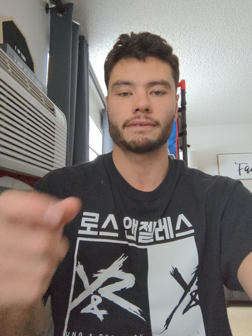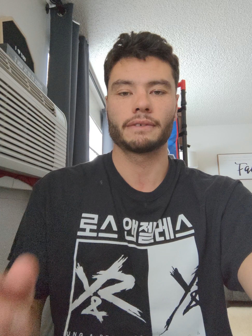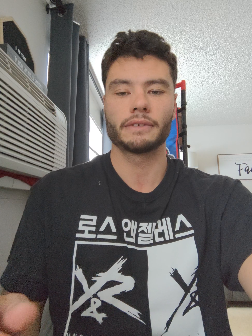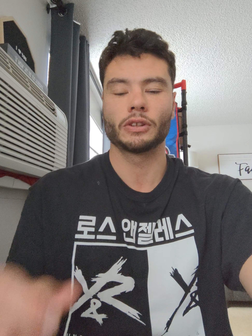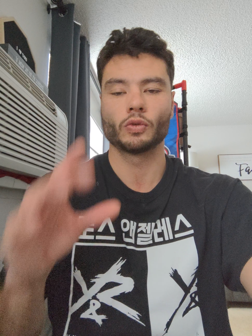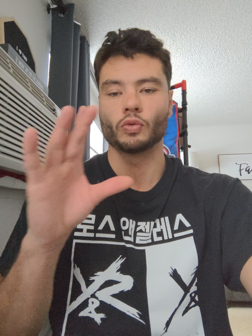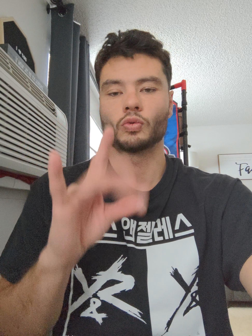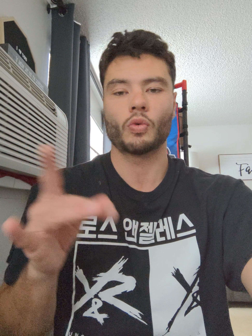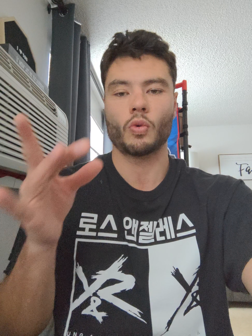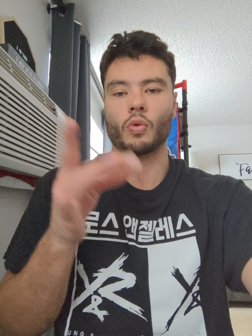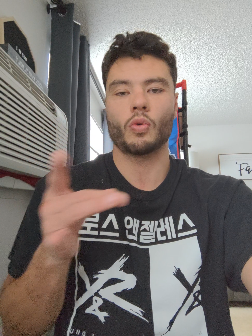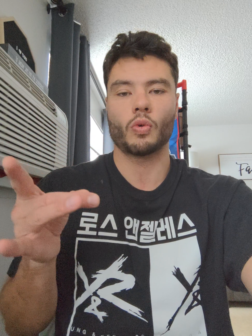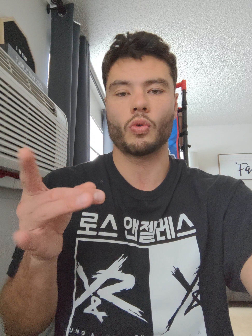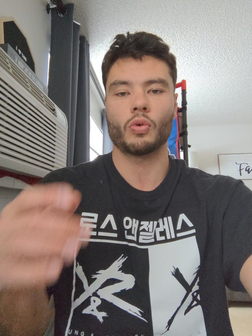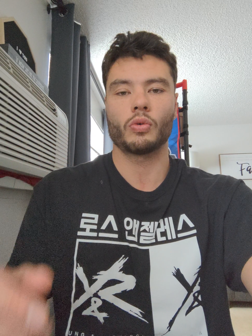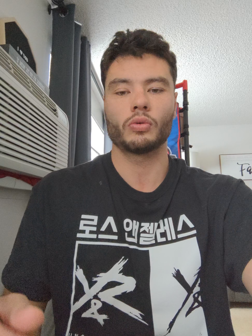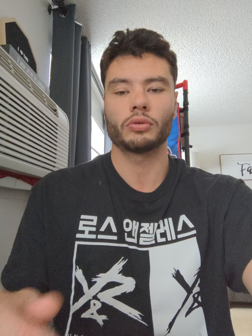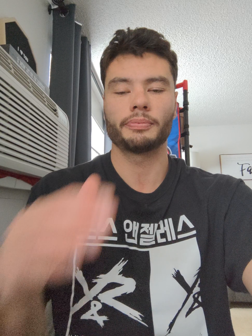story